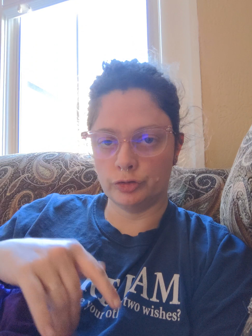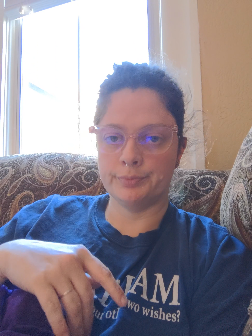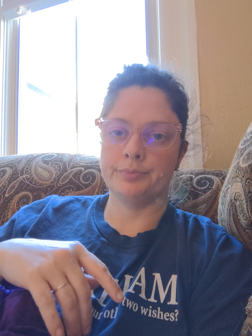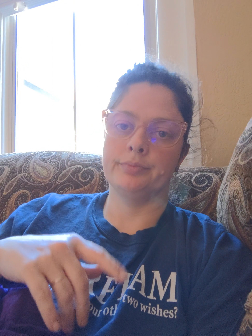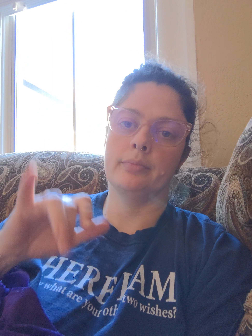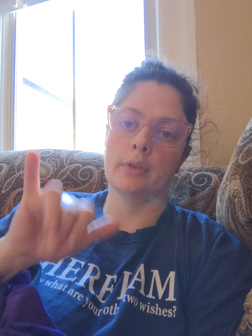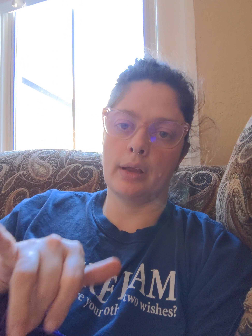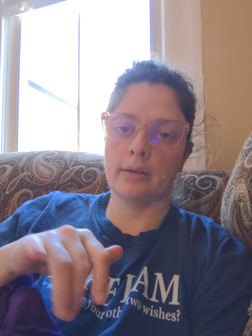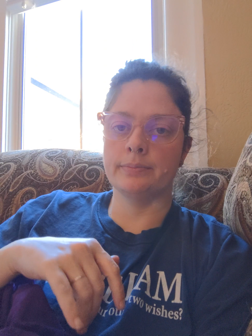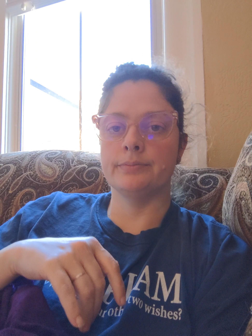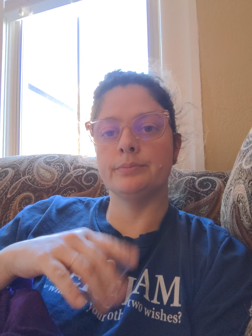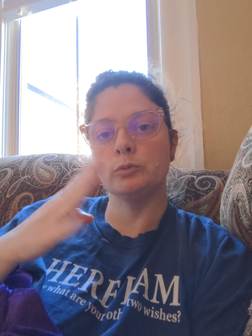that